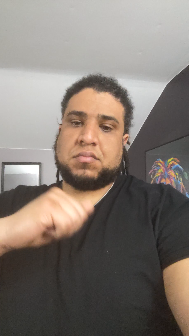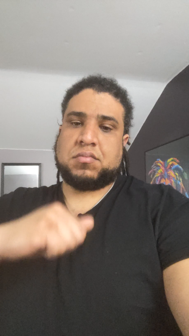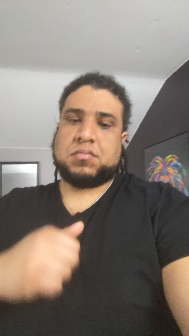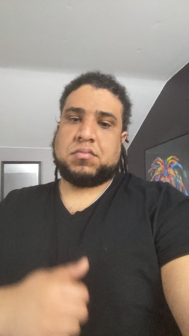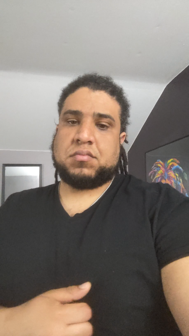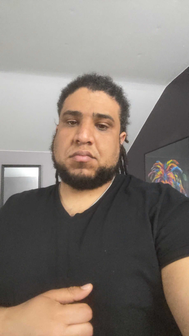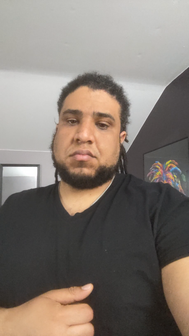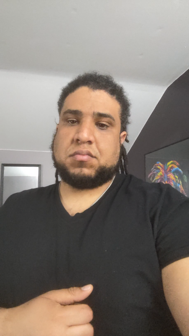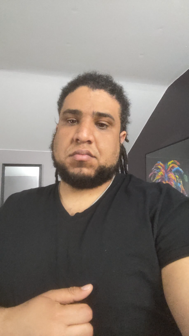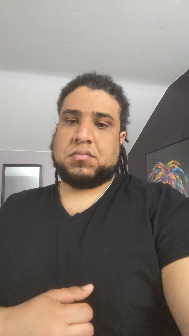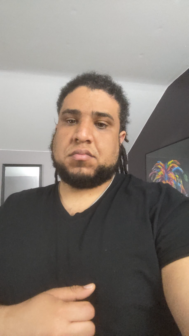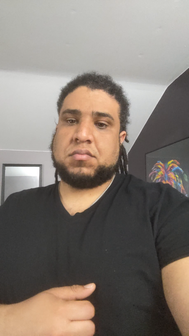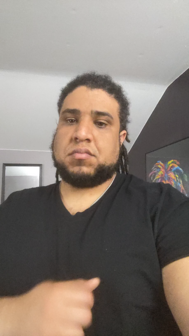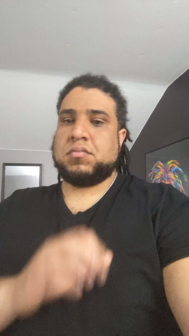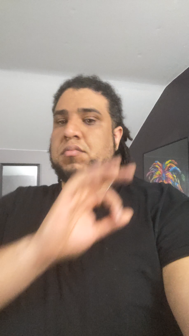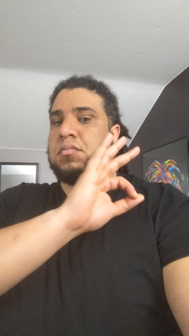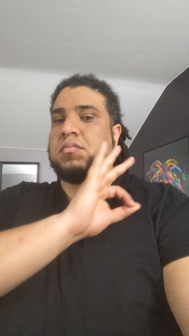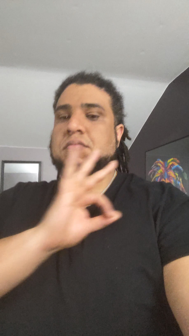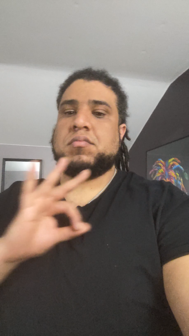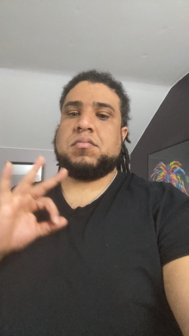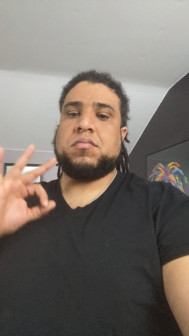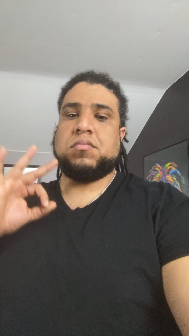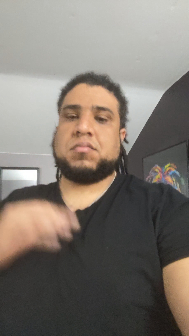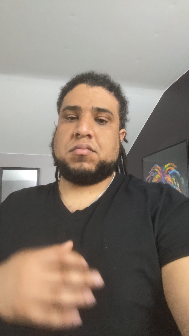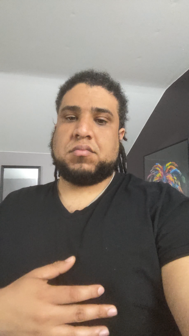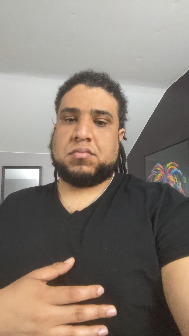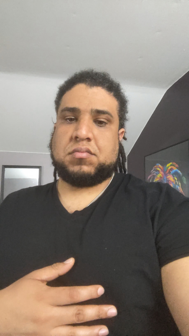beads